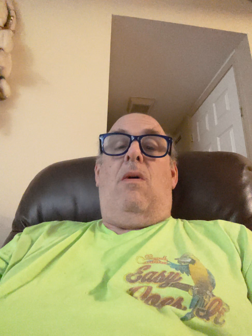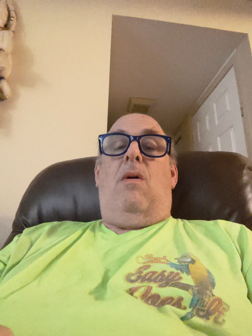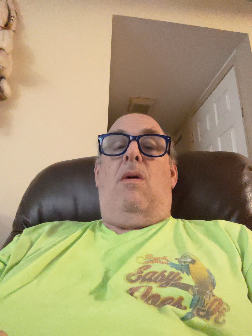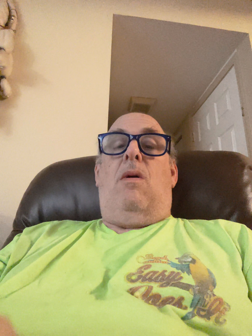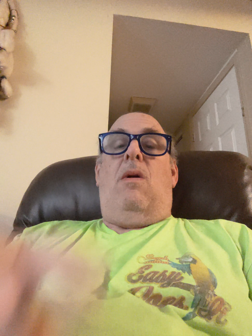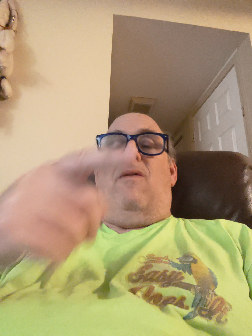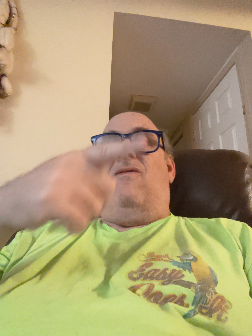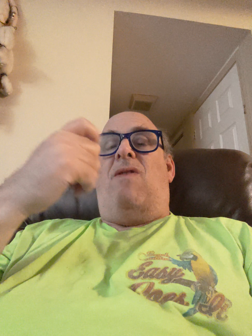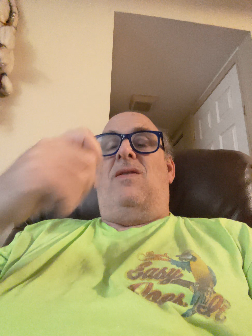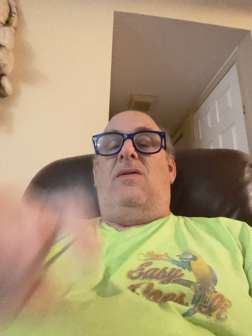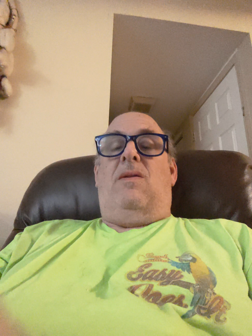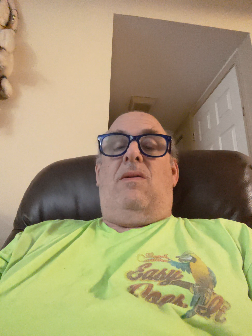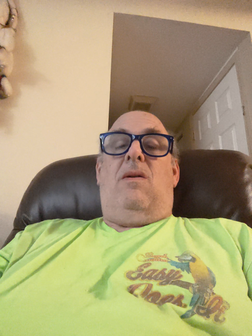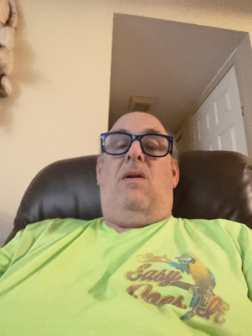fast